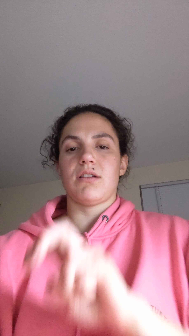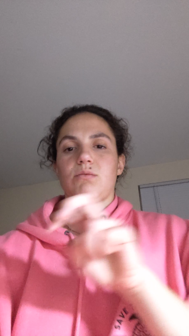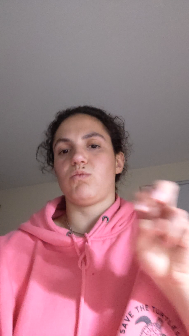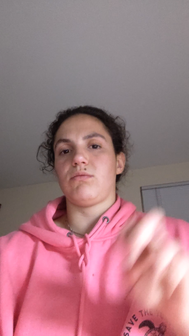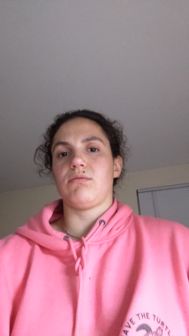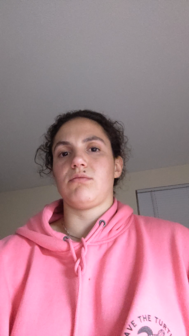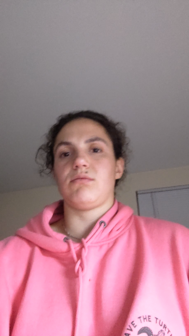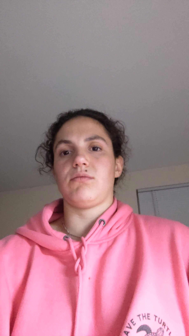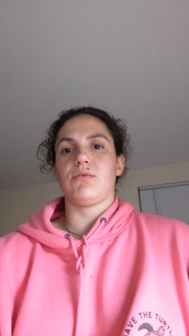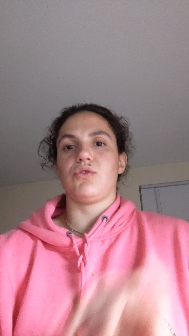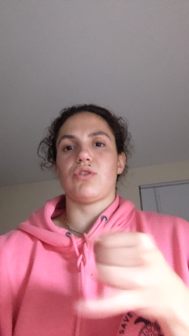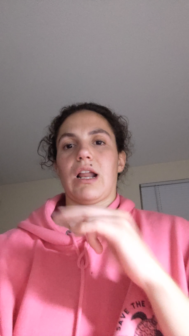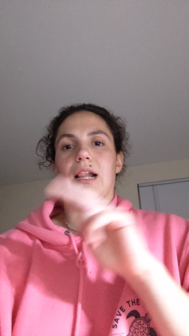jelly